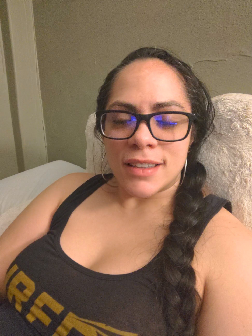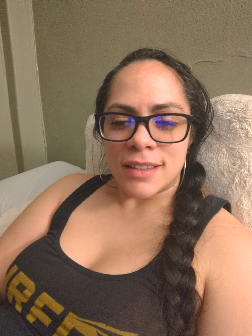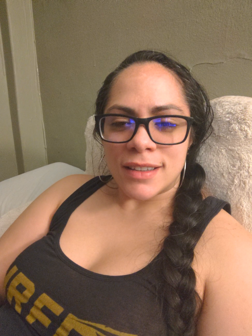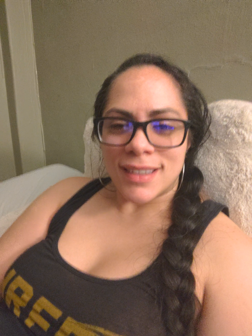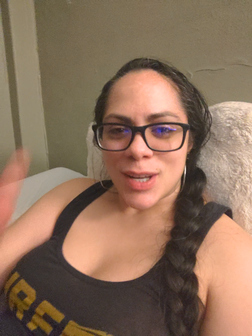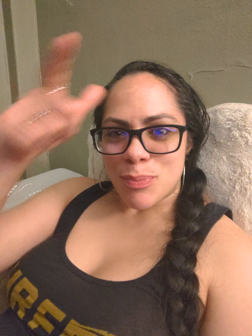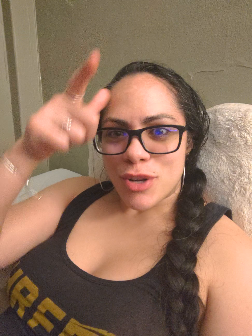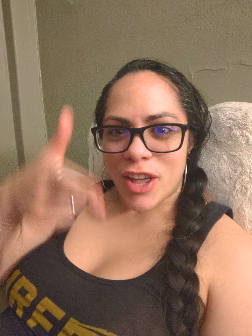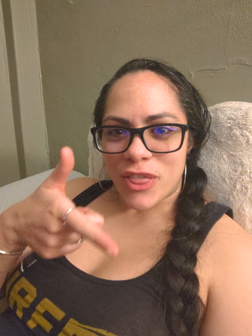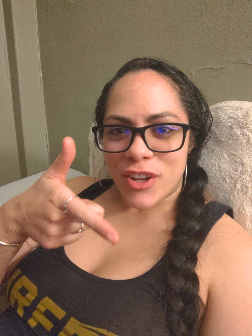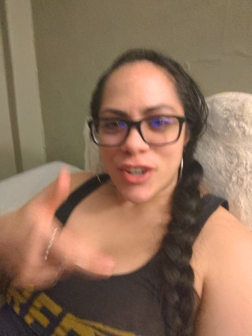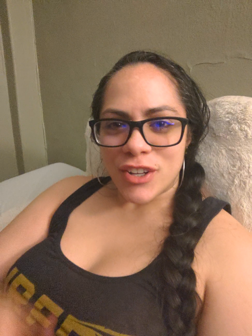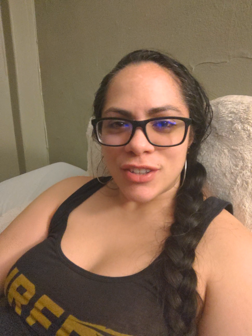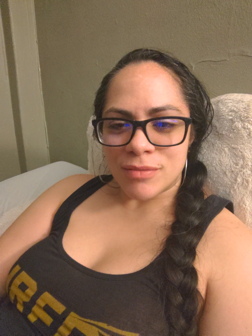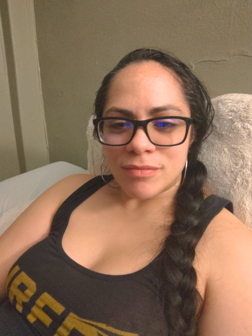brother